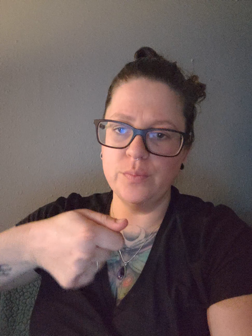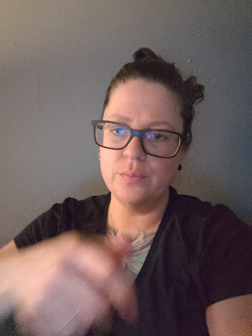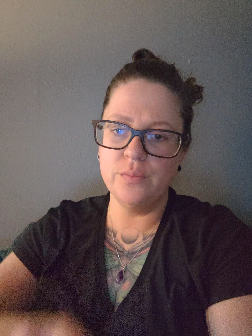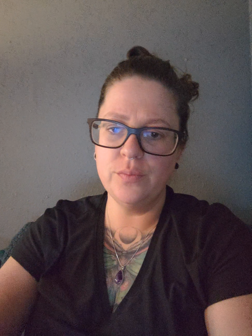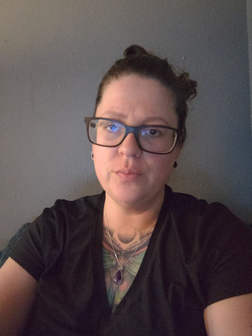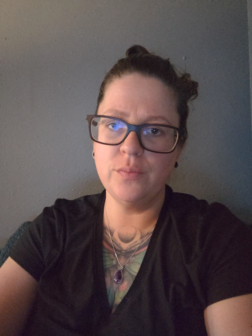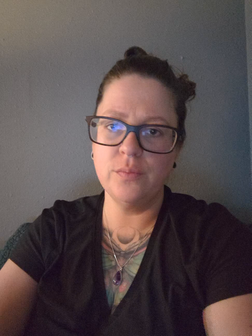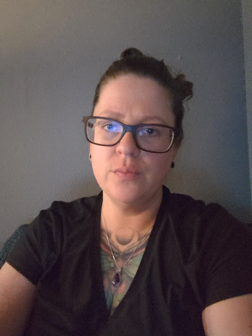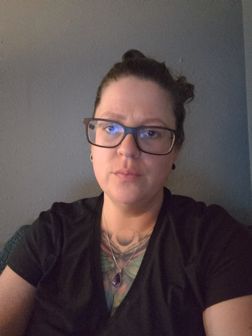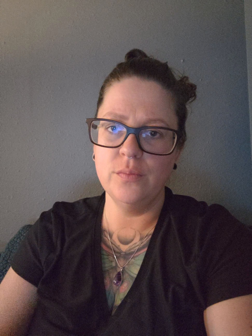vacuum